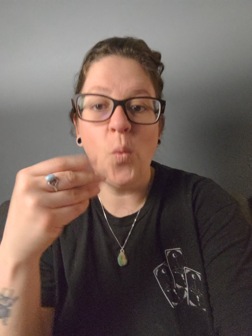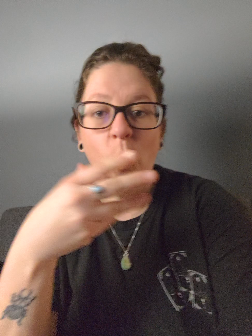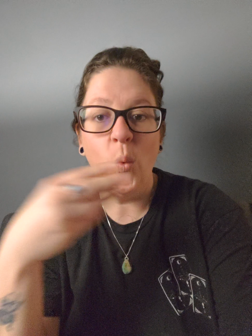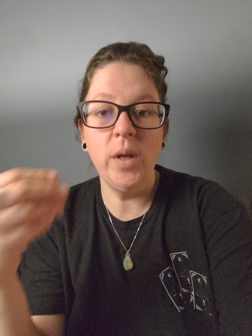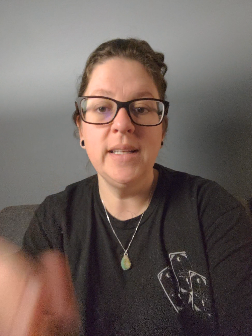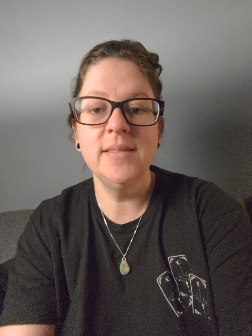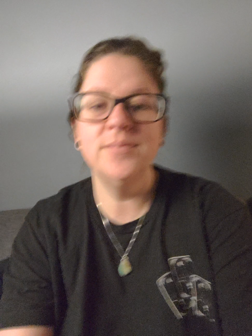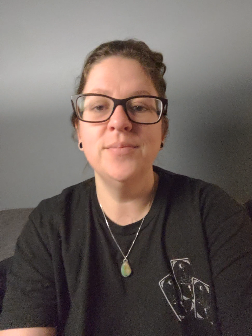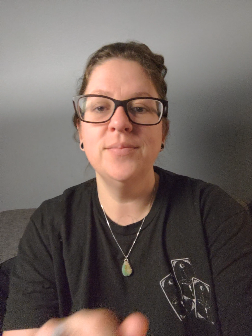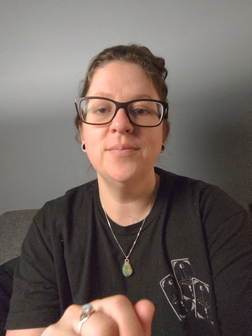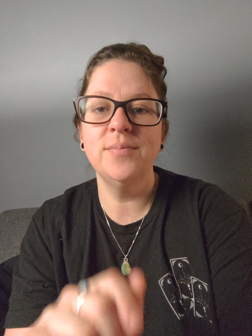story